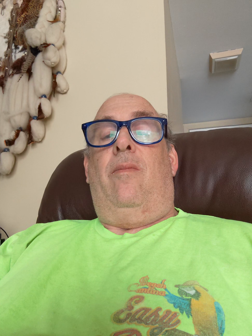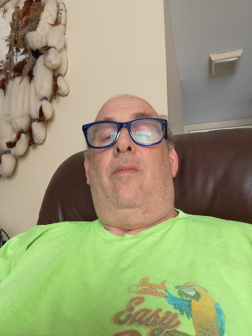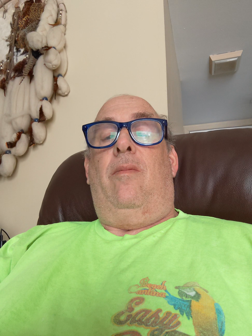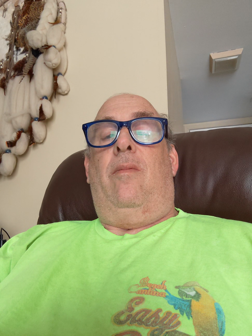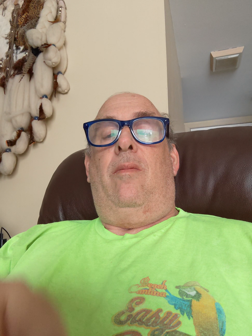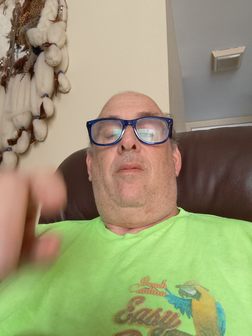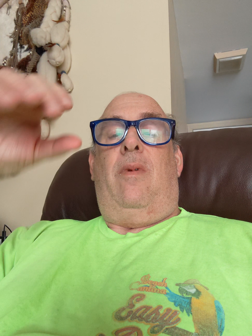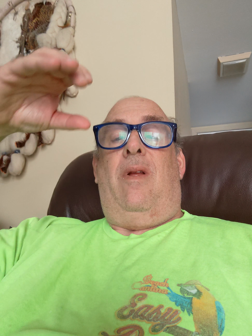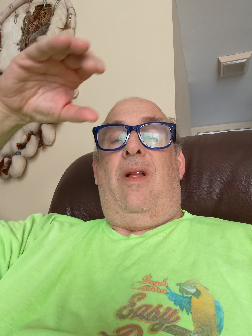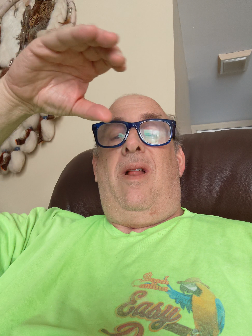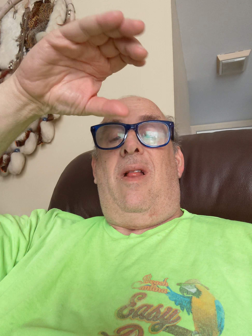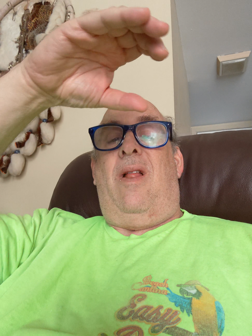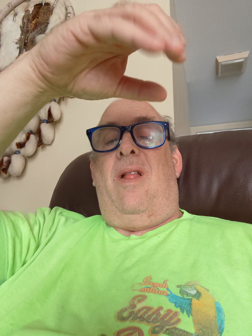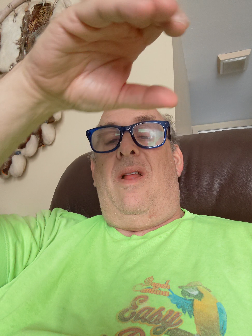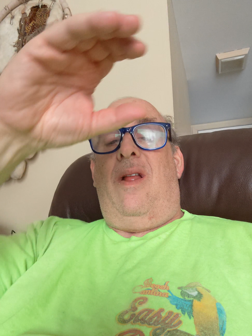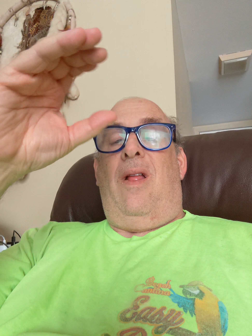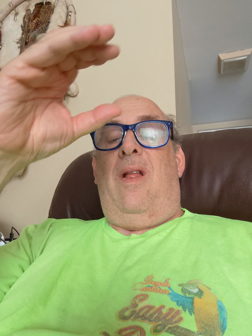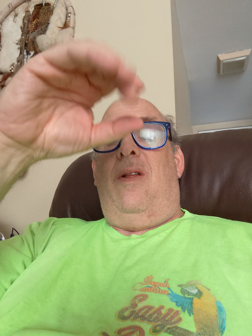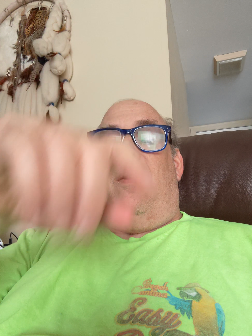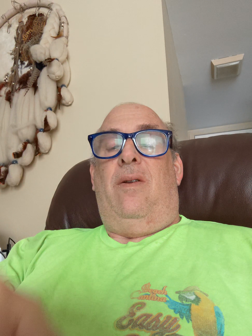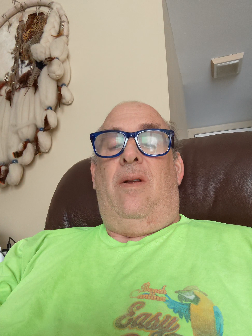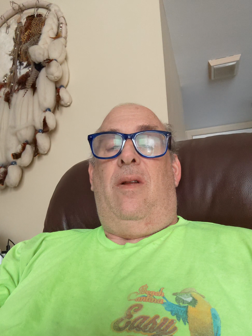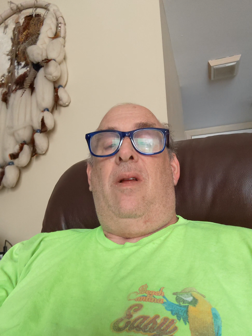cloud